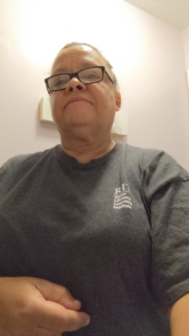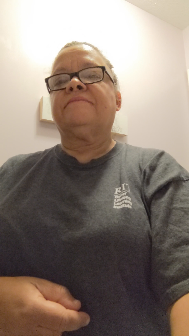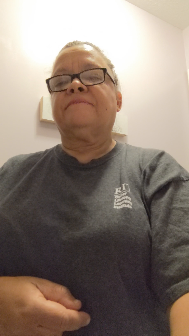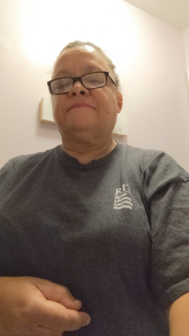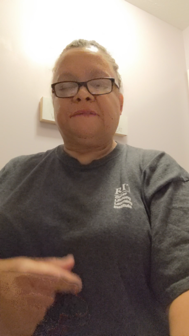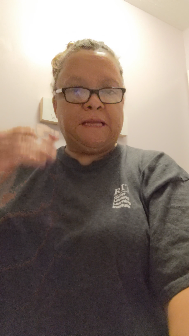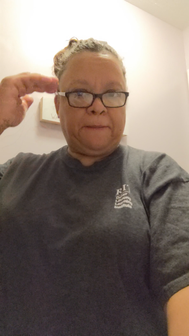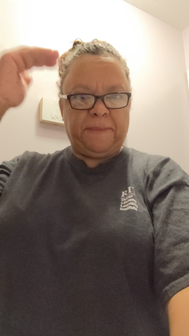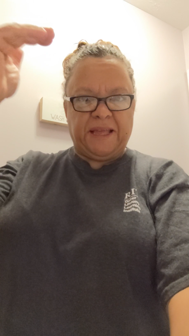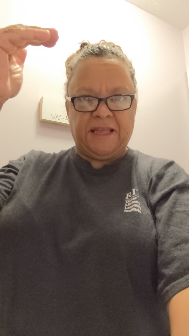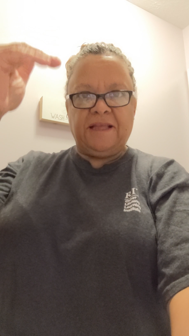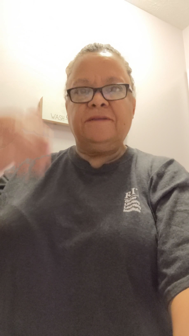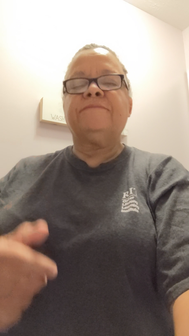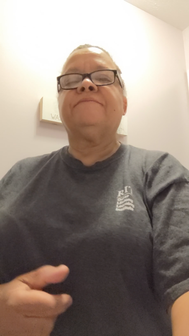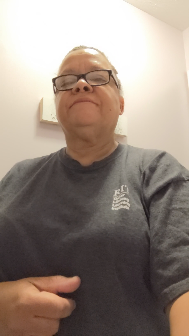big